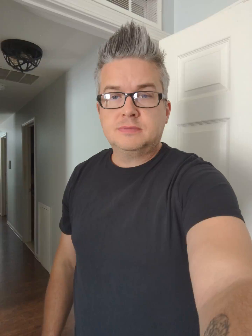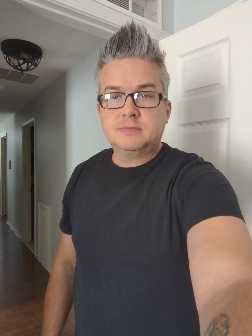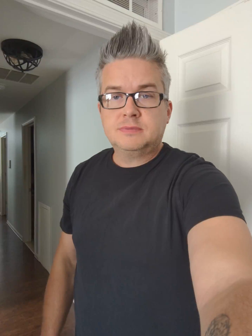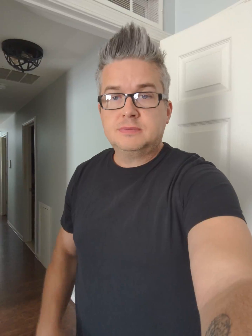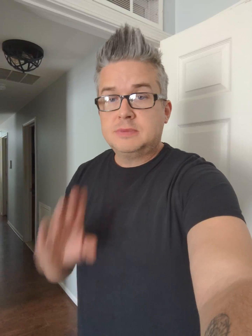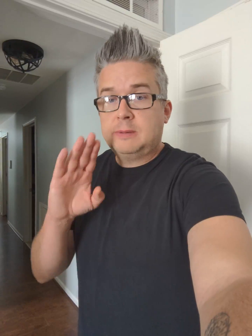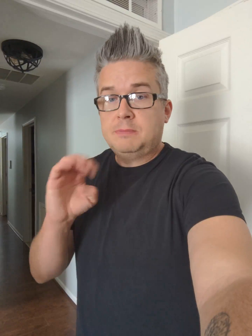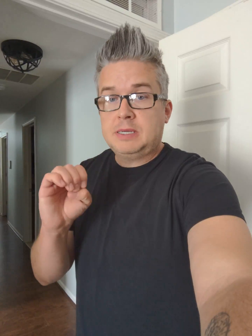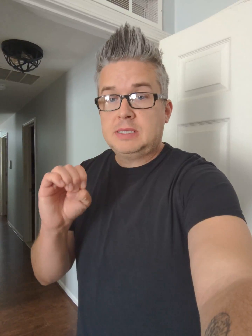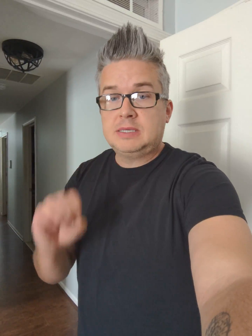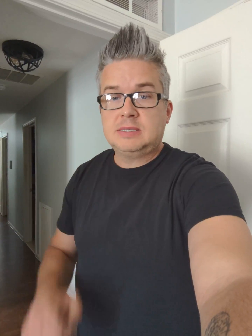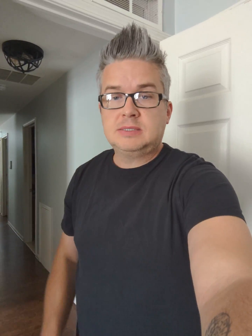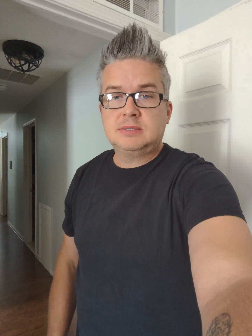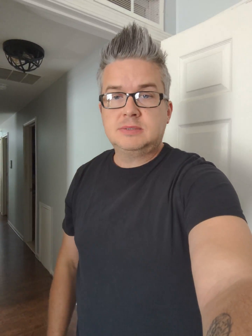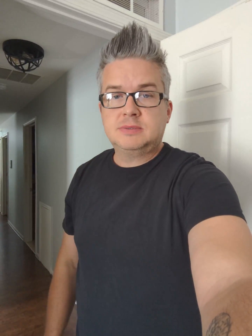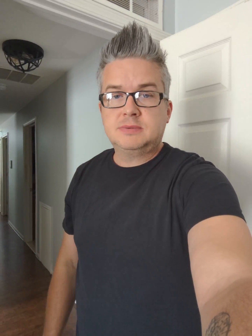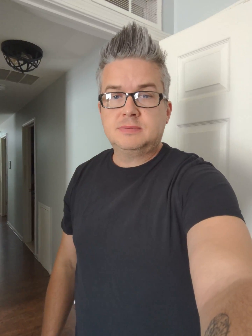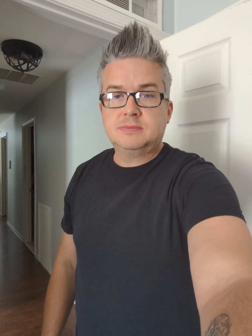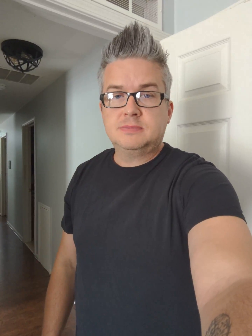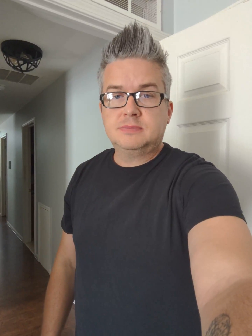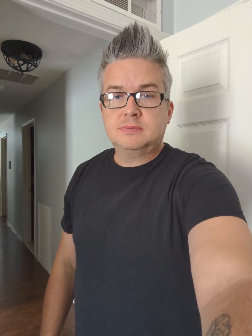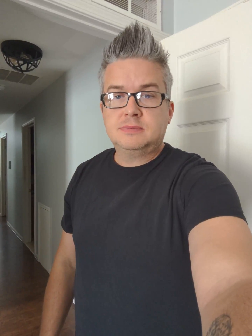be